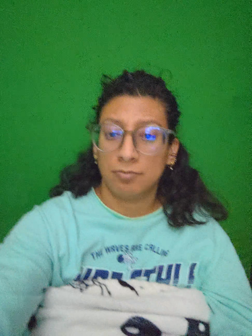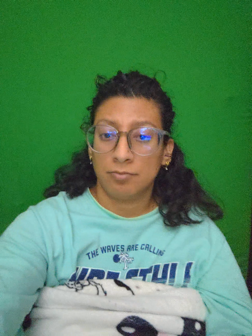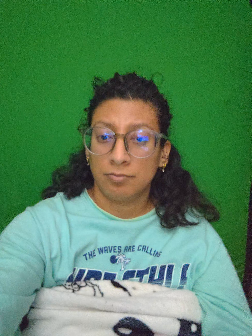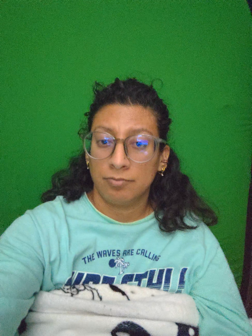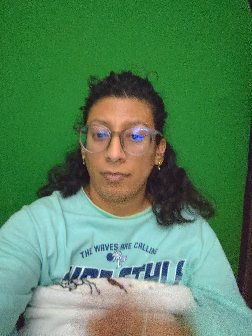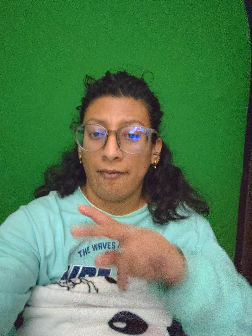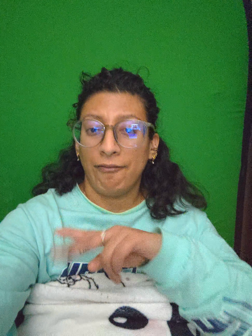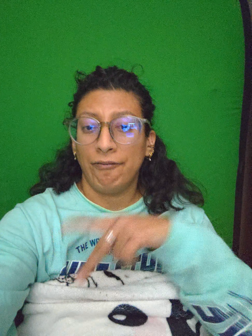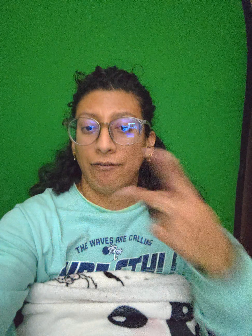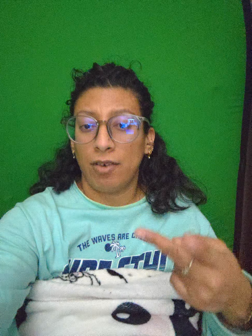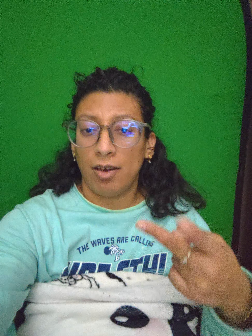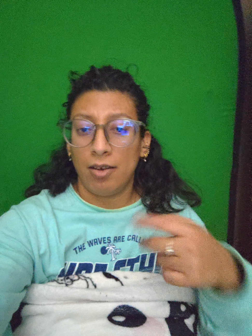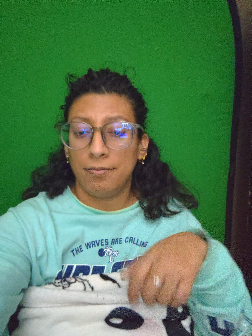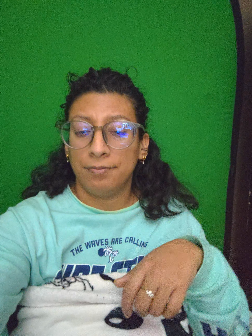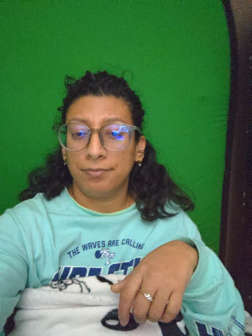fall